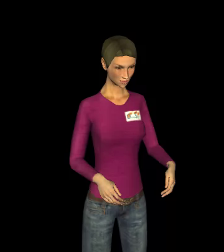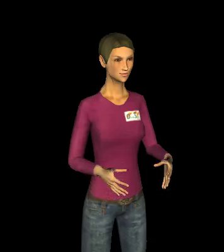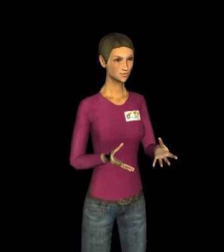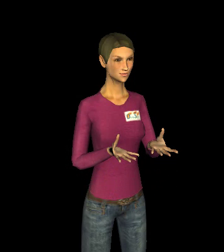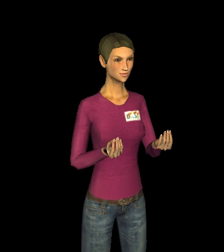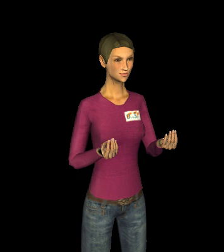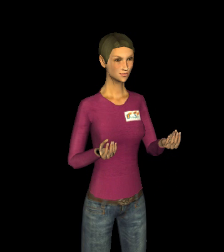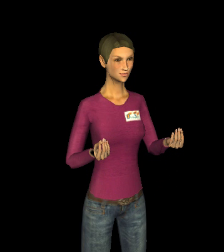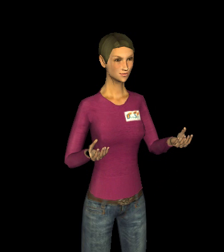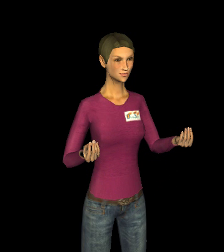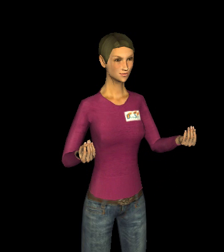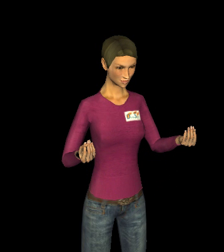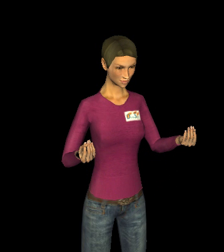كثيرا